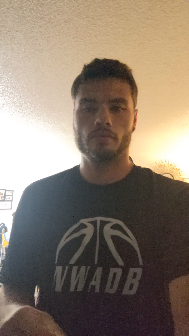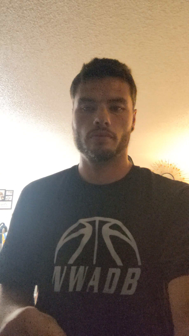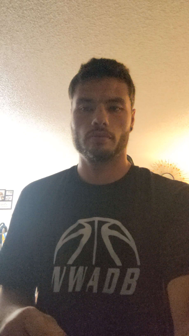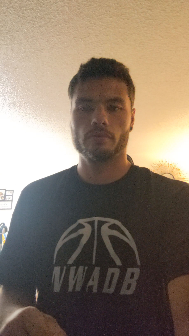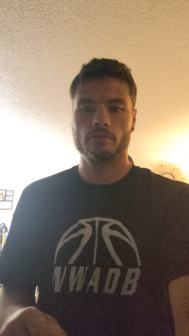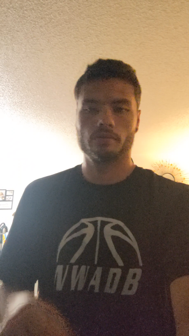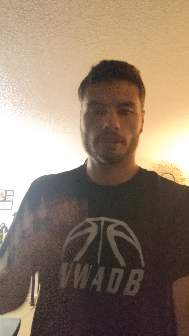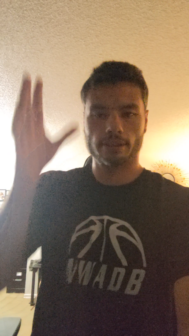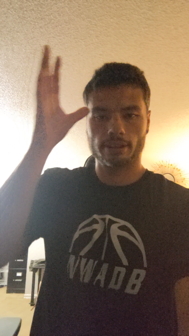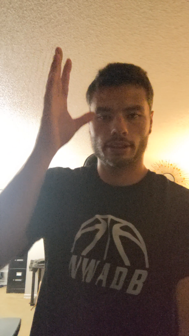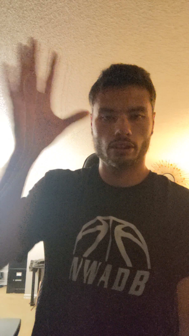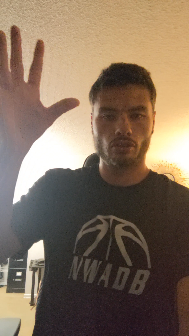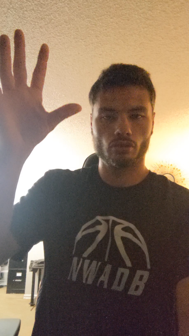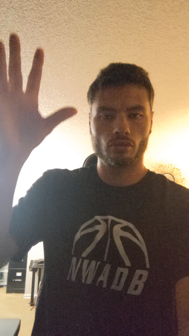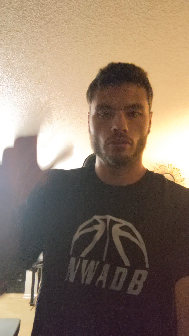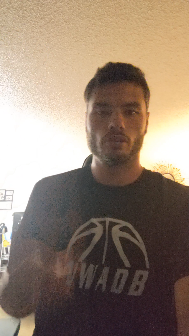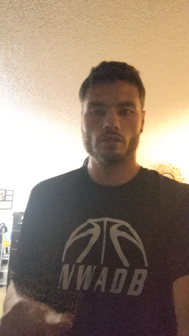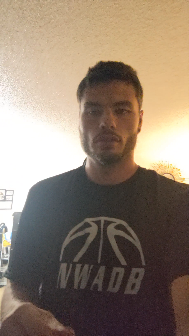deer